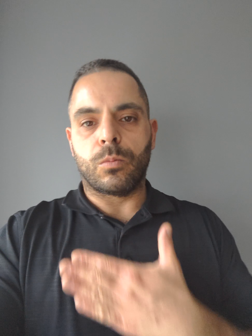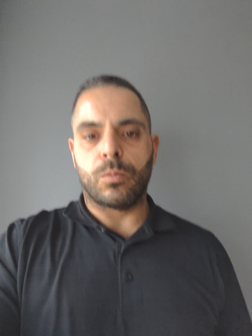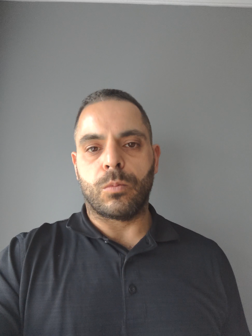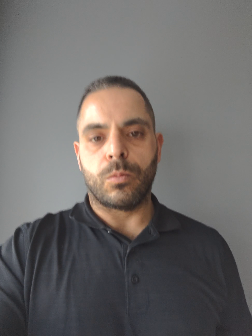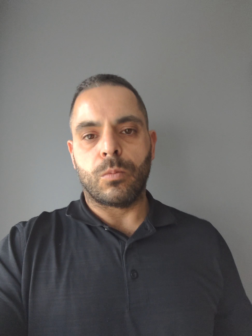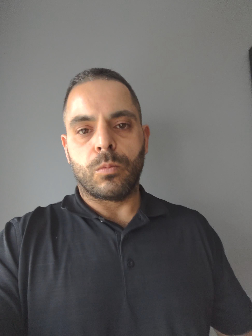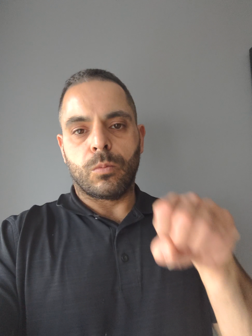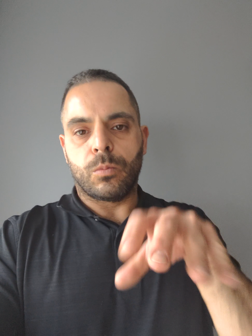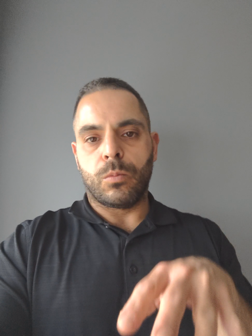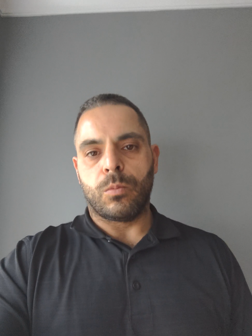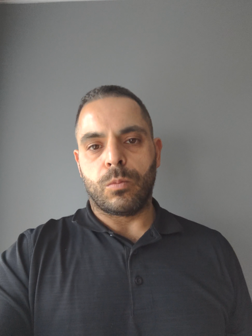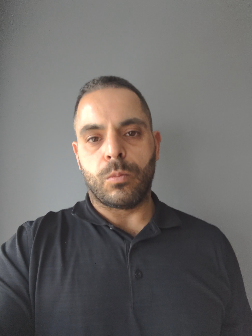drop